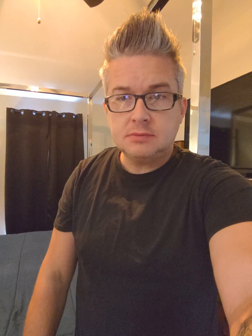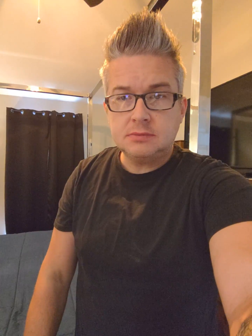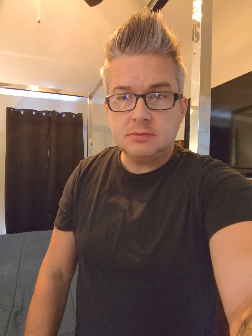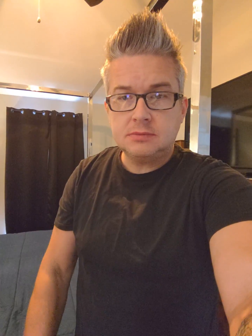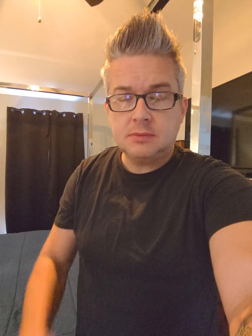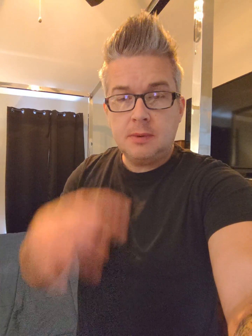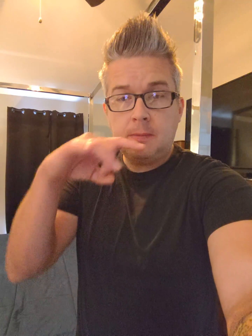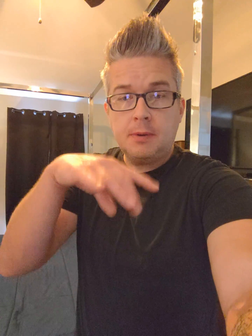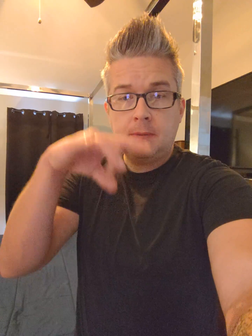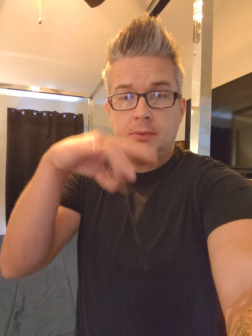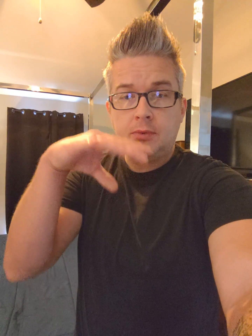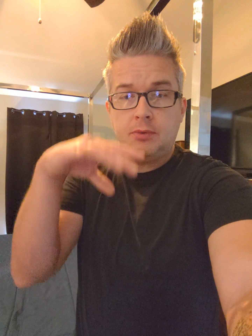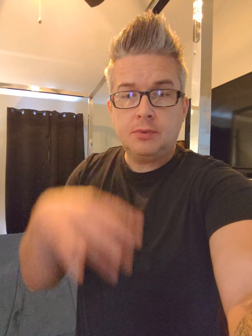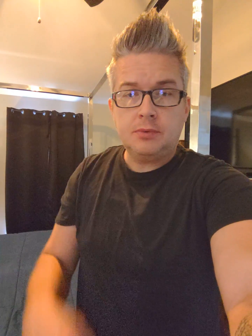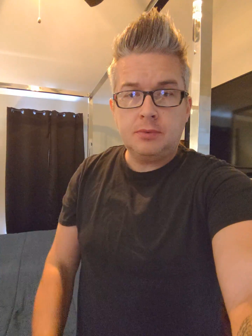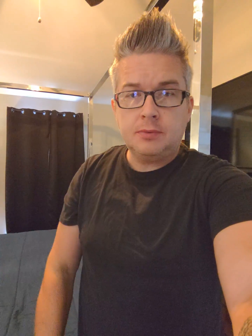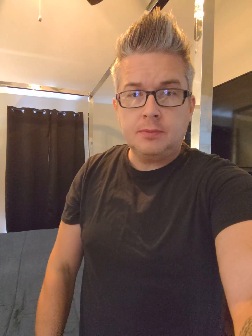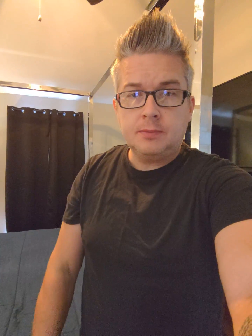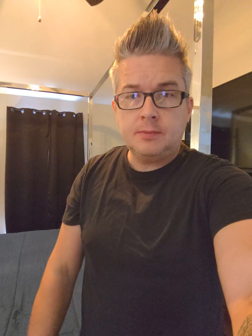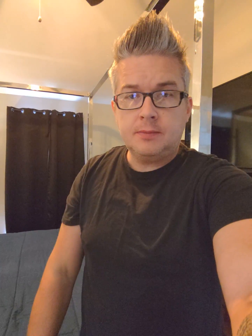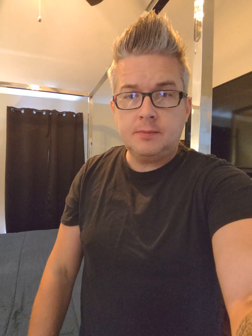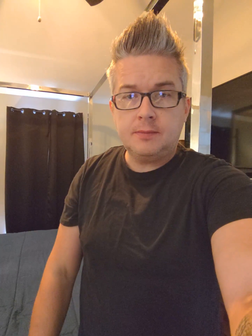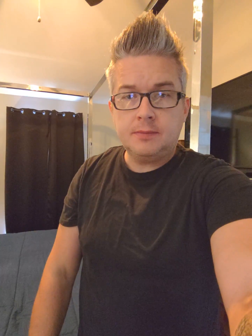pumpkin